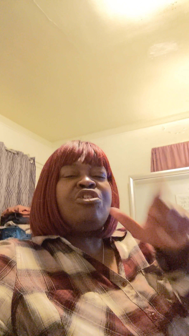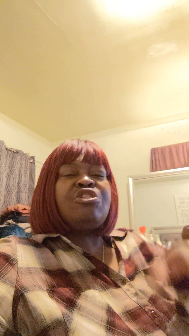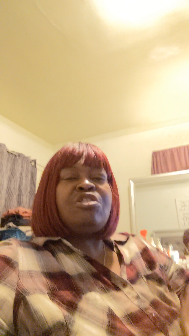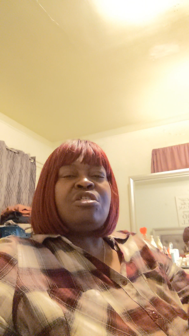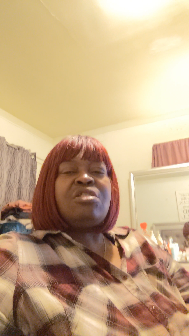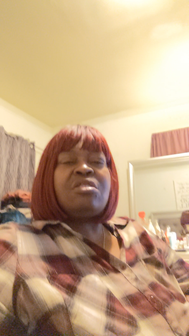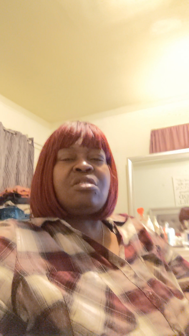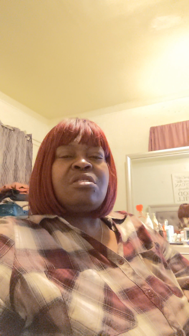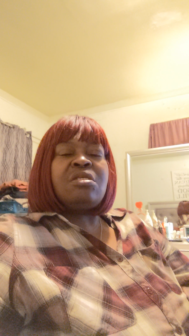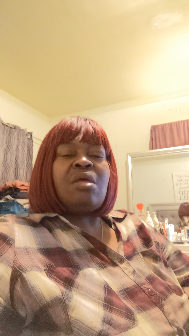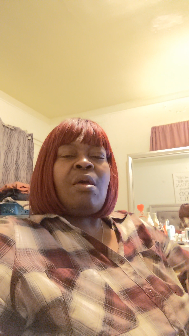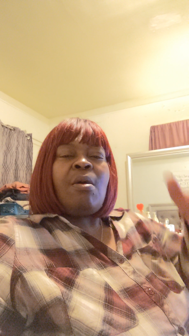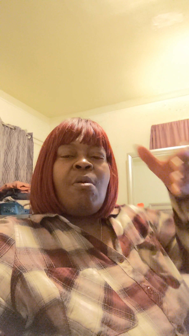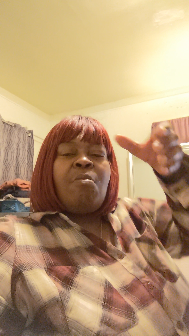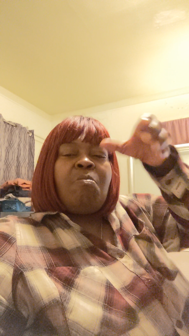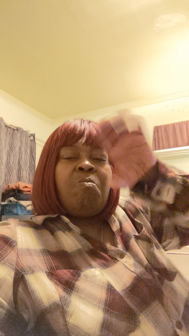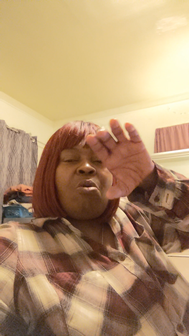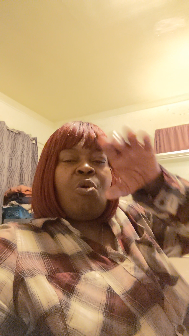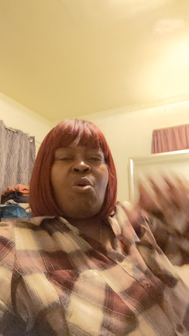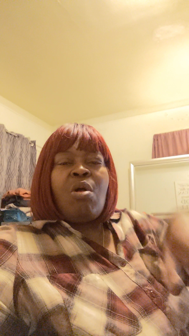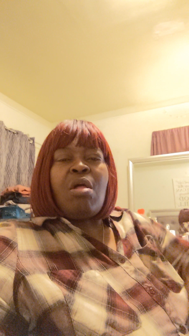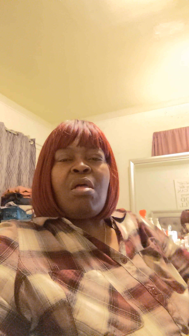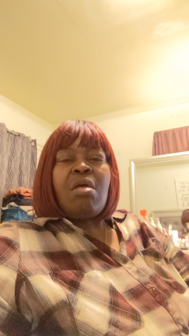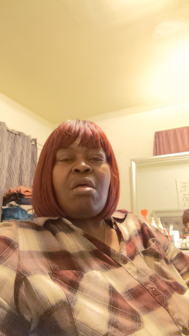pour